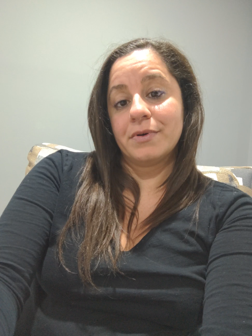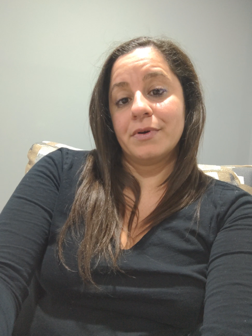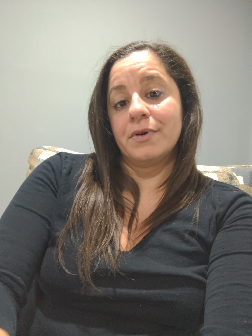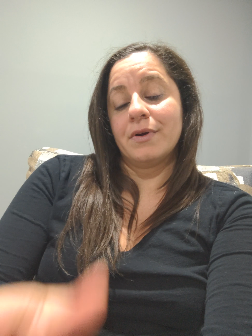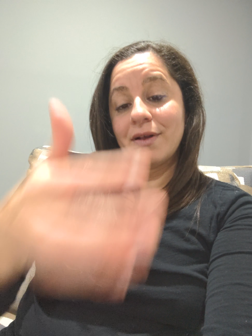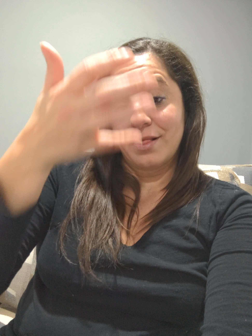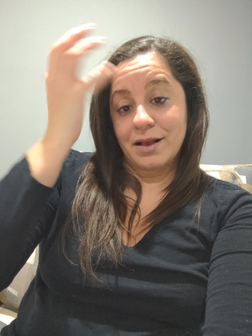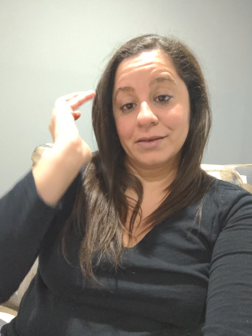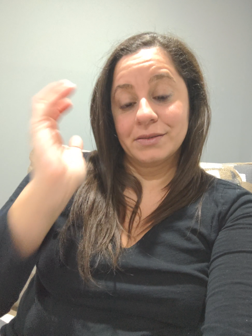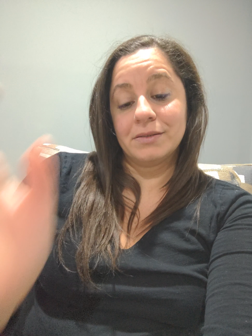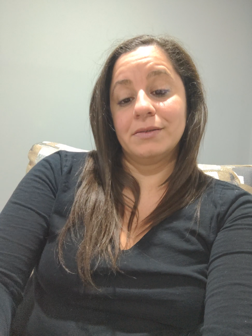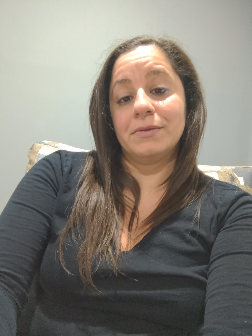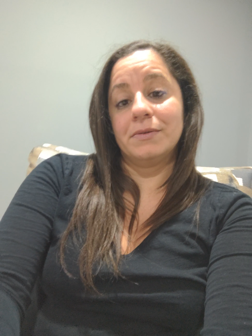lion